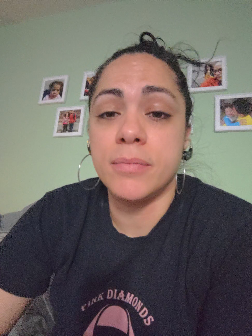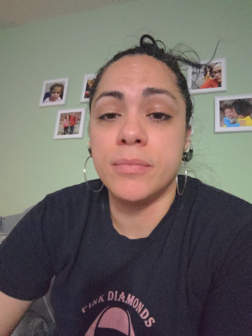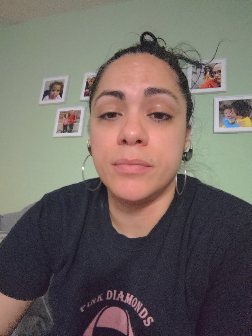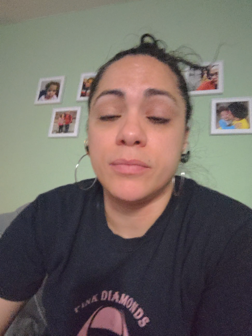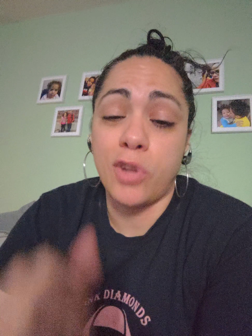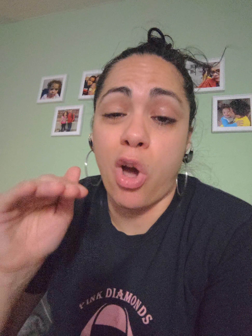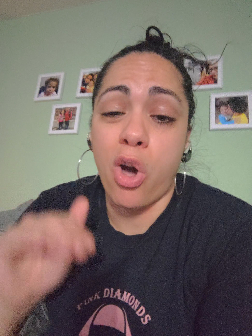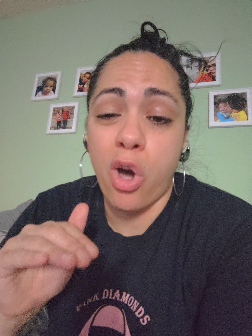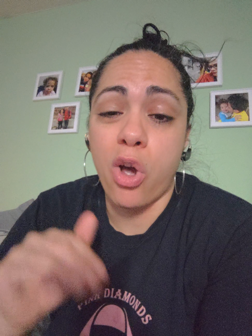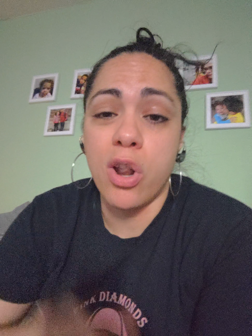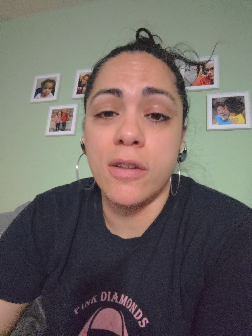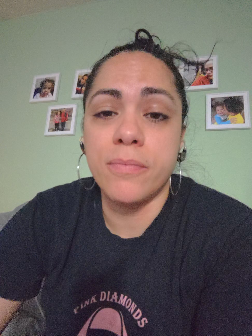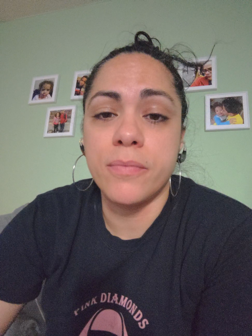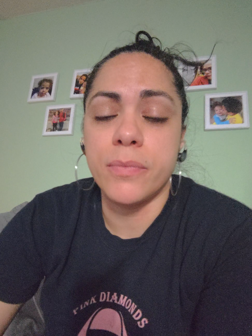on